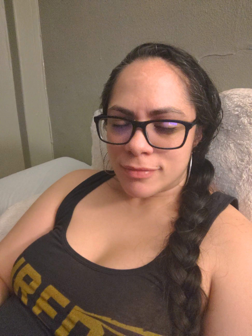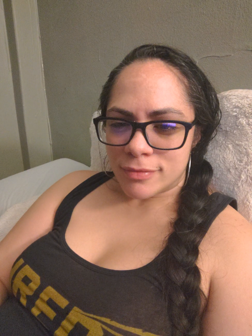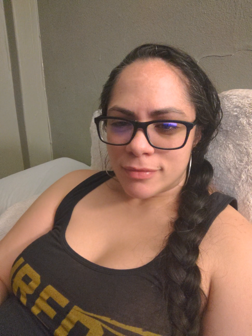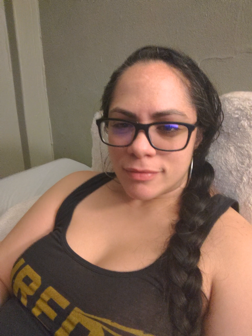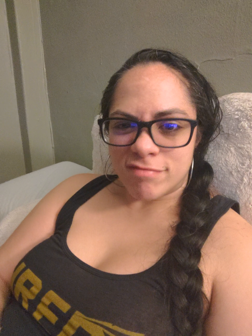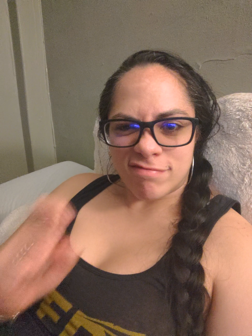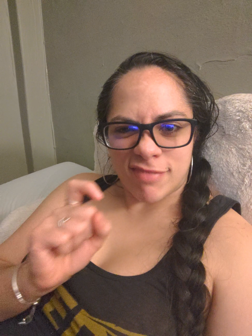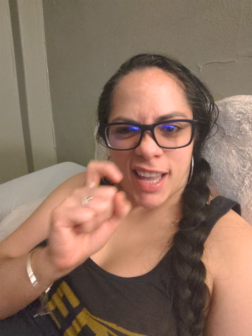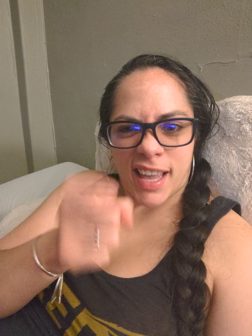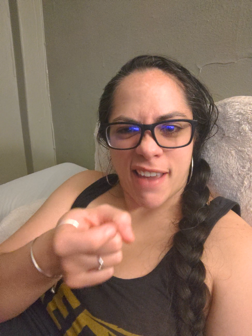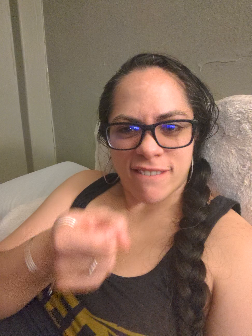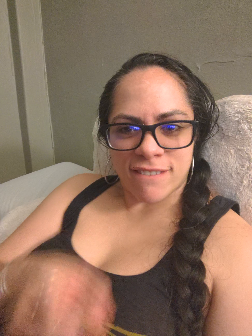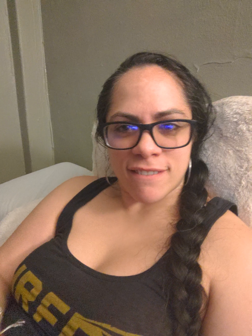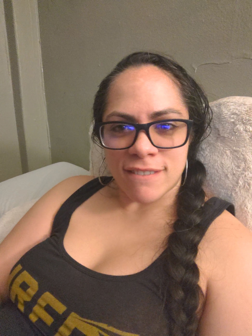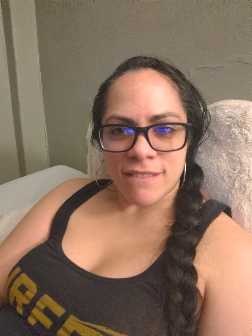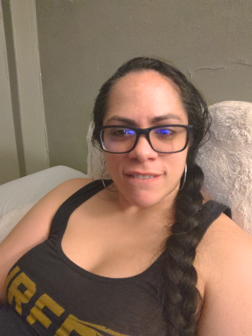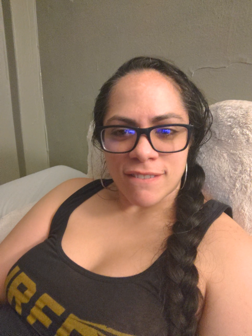gift